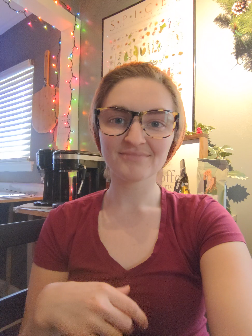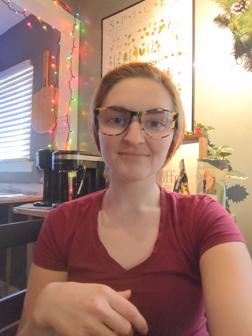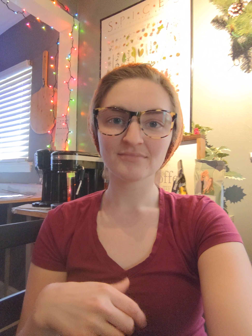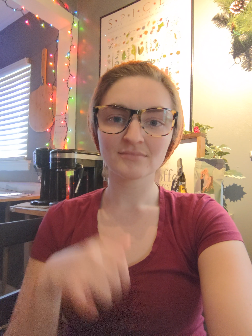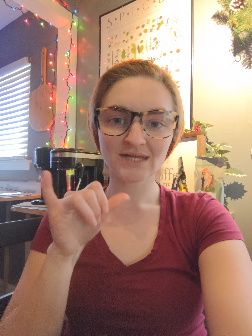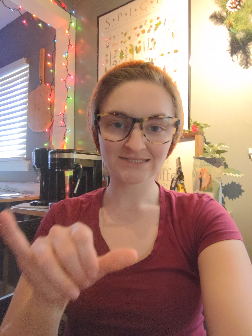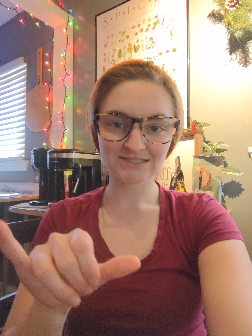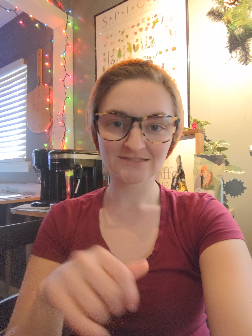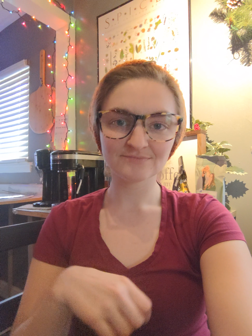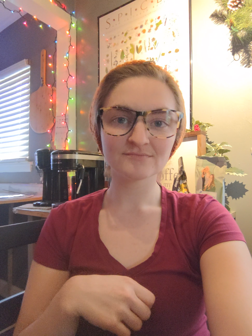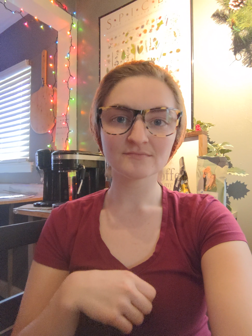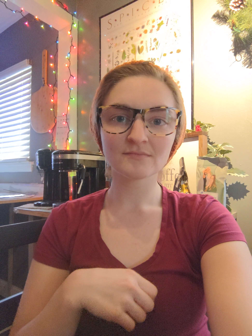stay